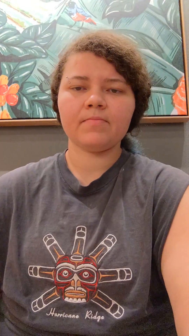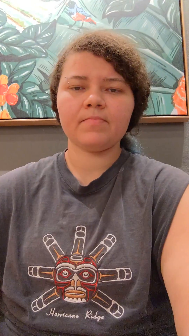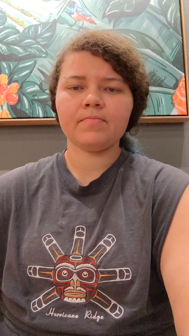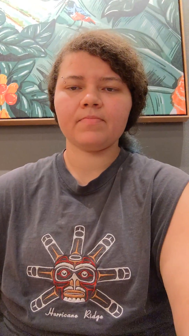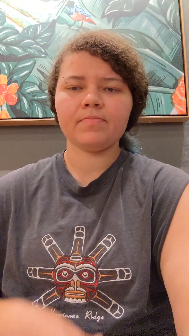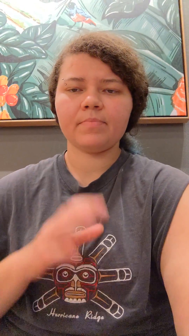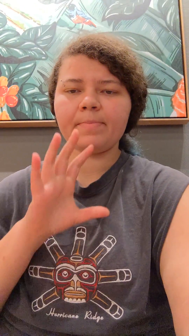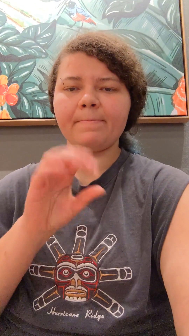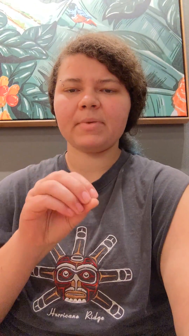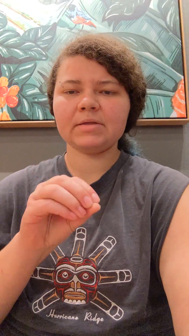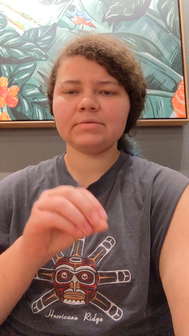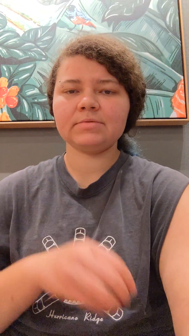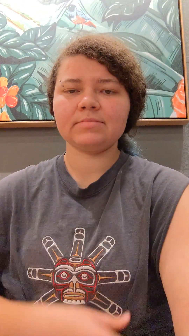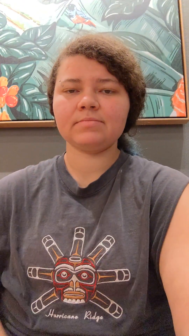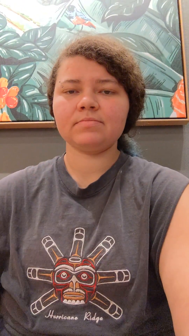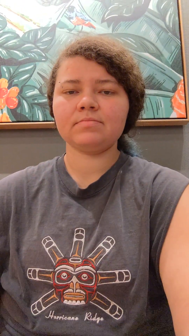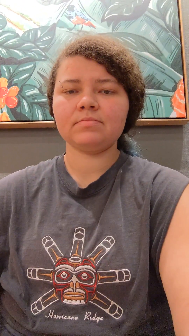bite